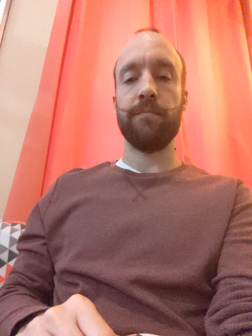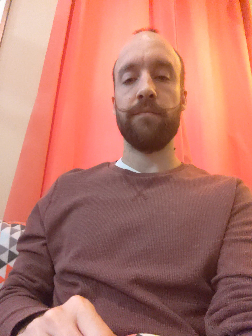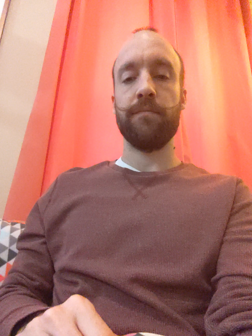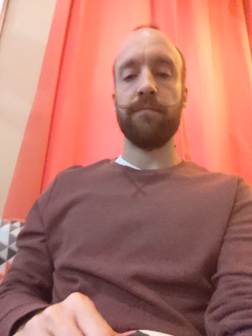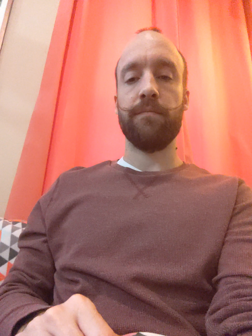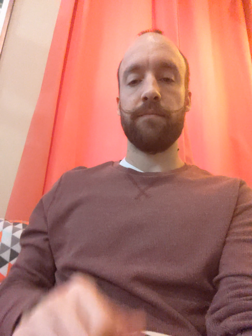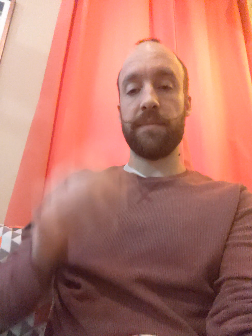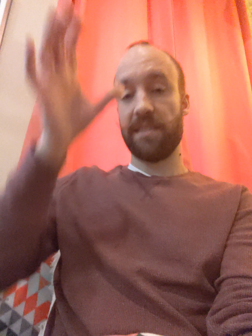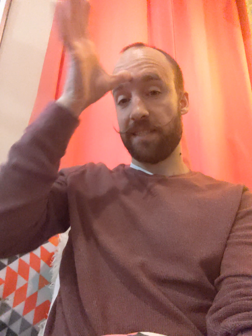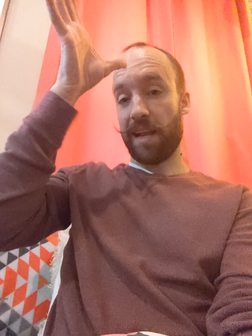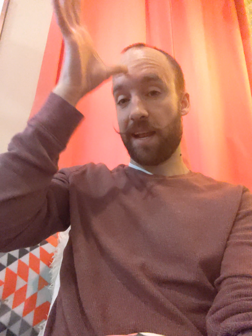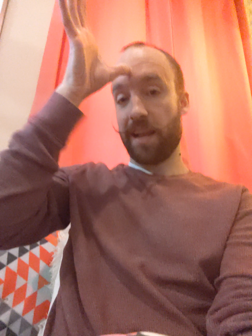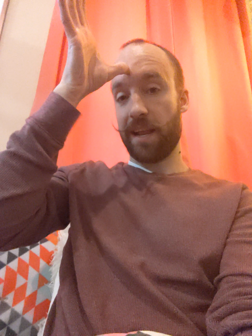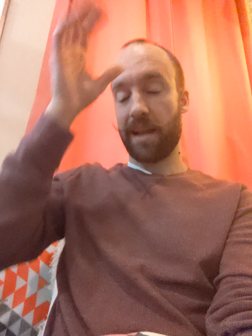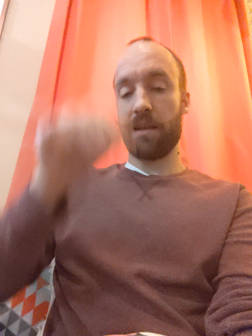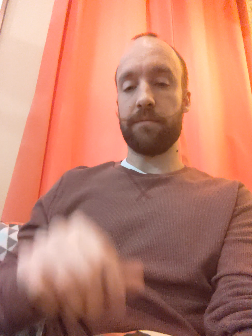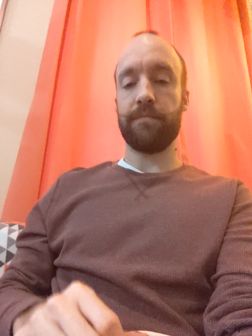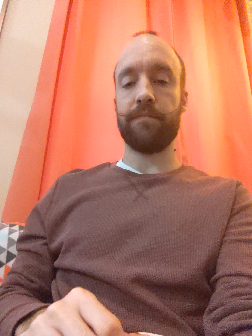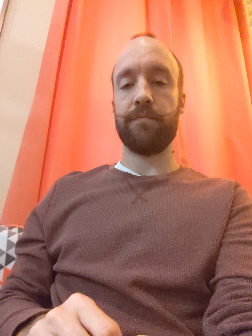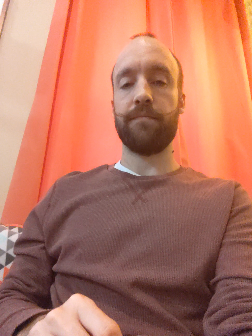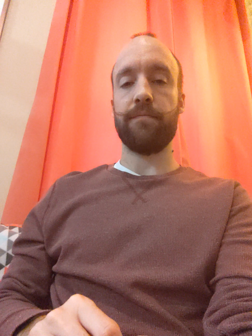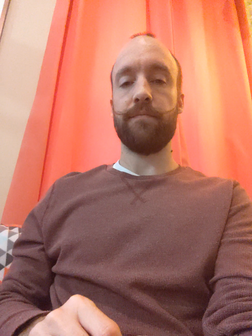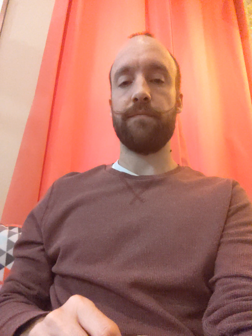dad